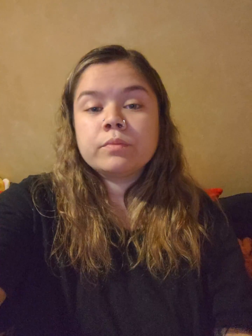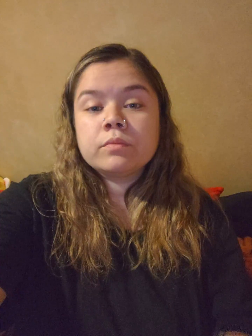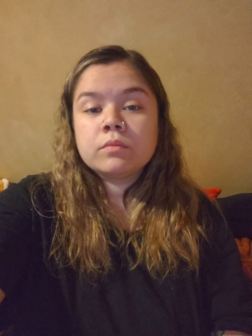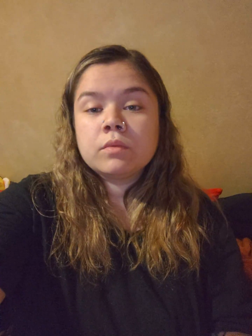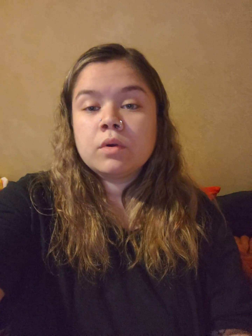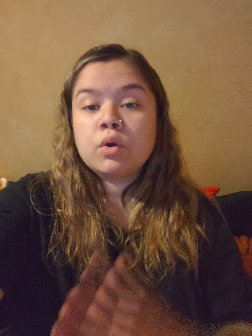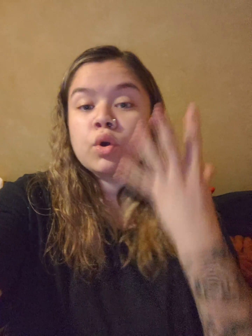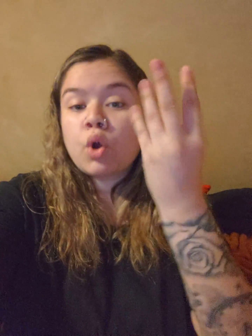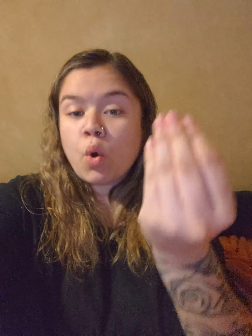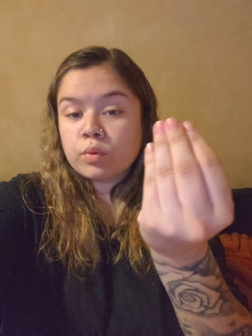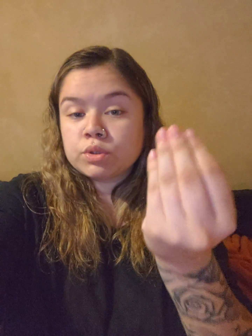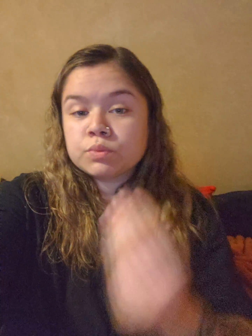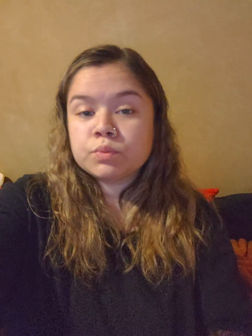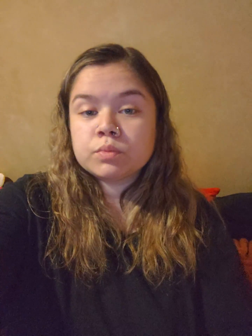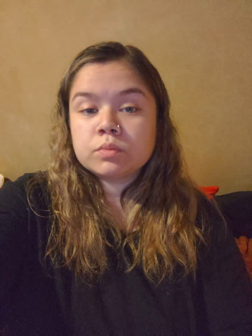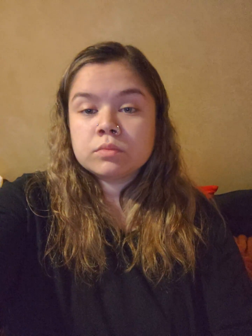going to